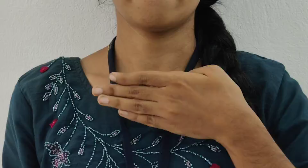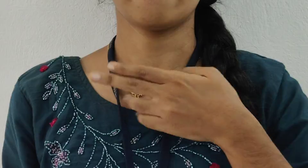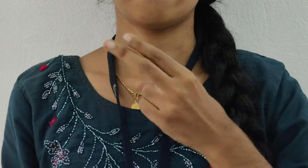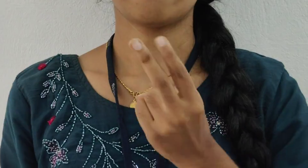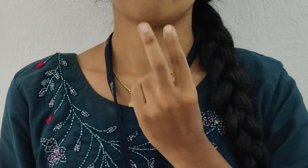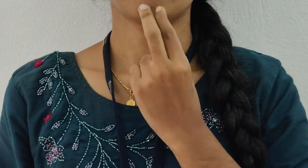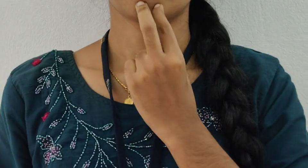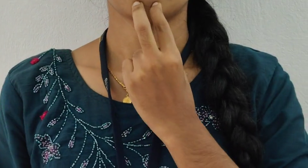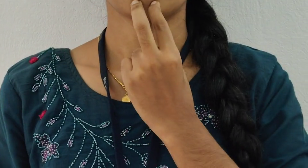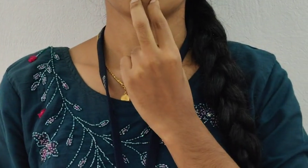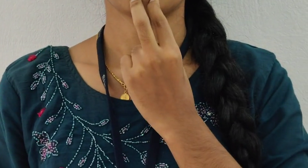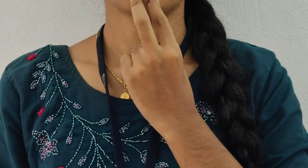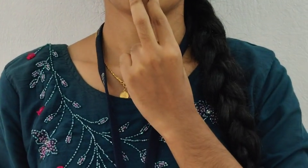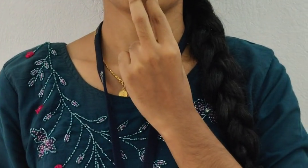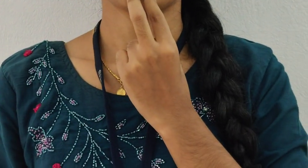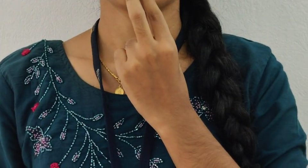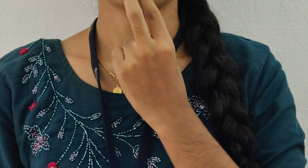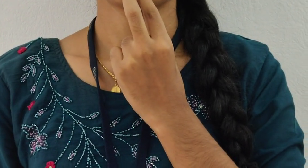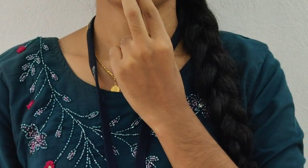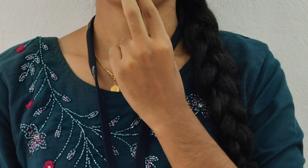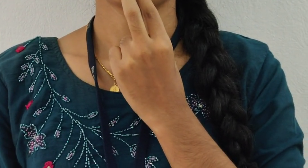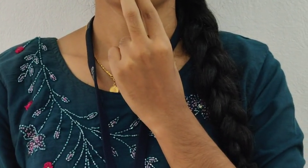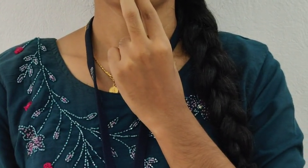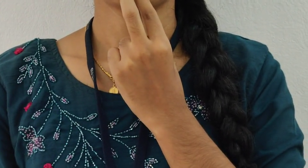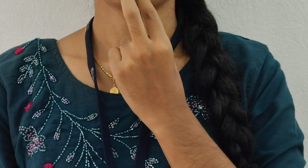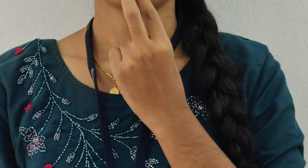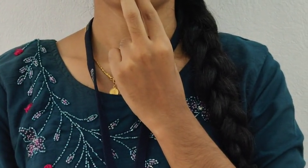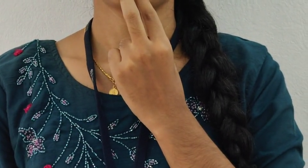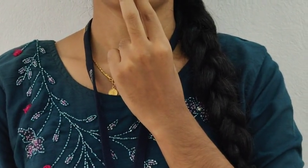അഃ